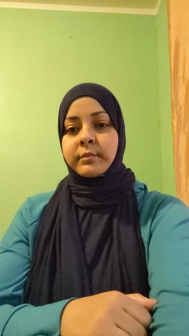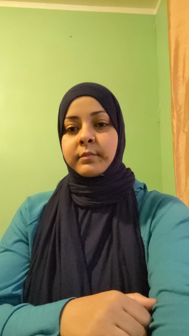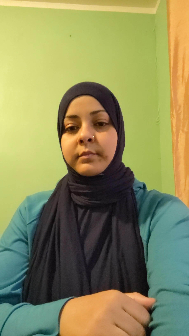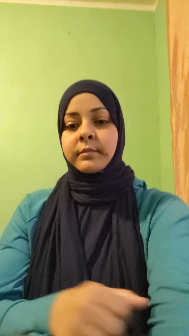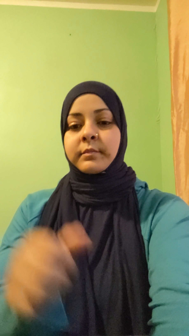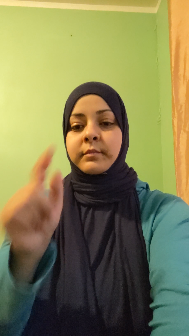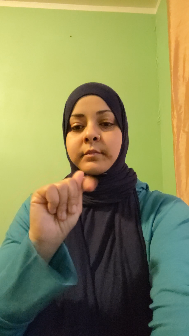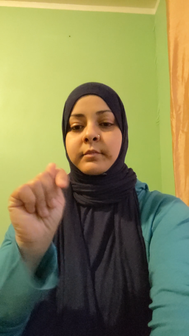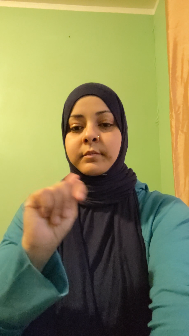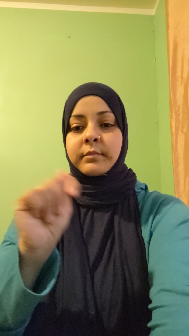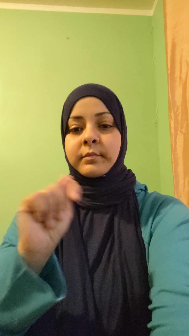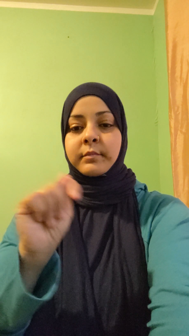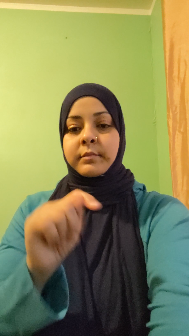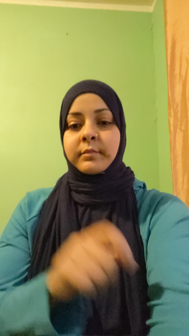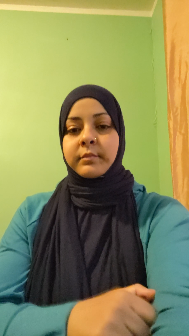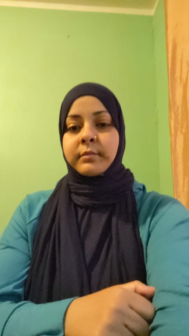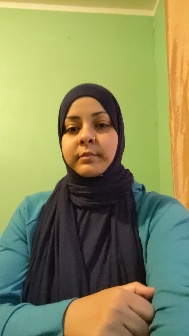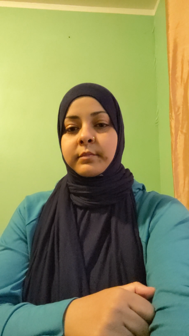bathroom